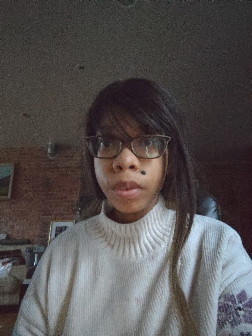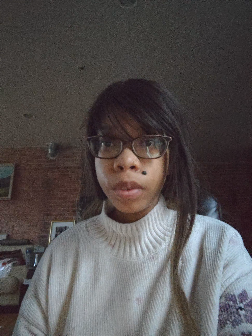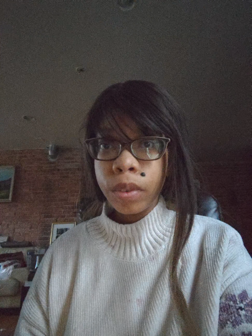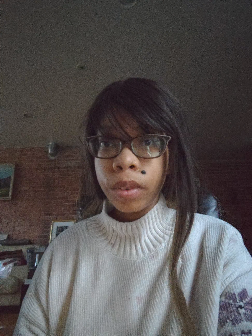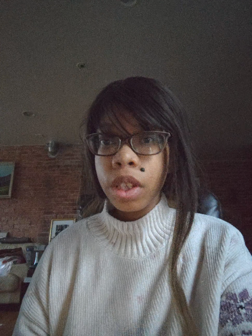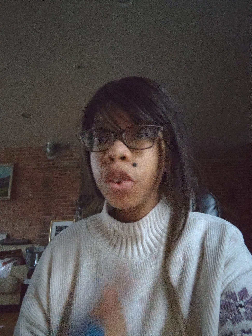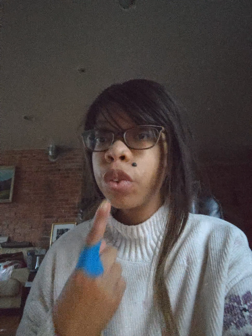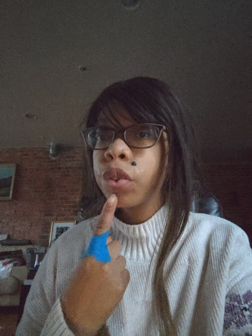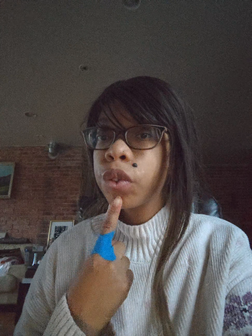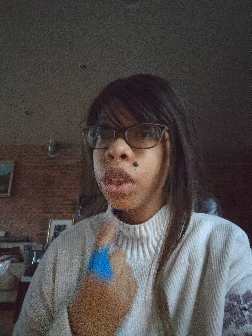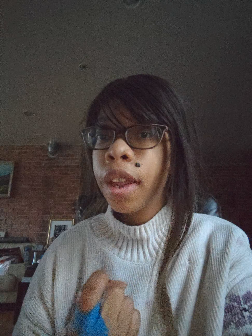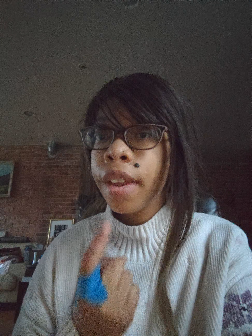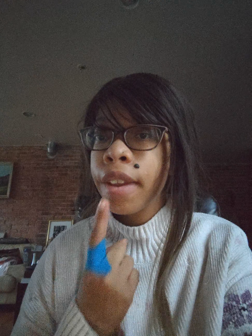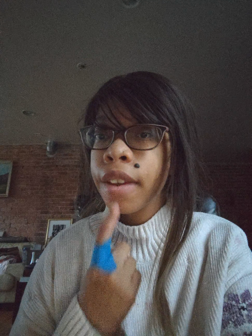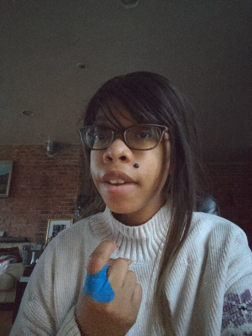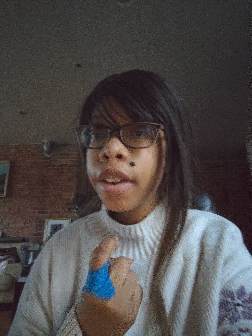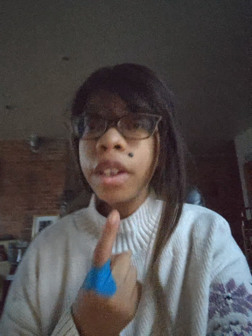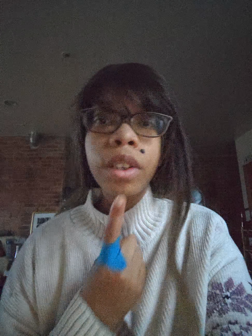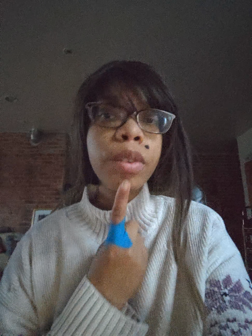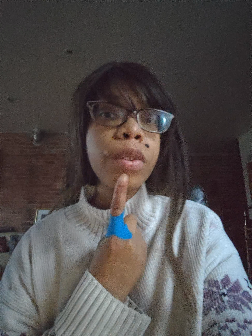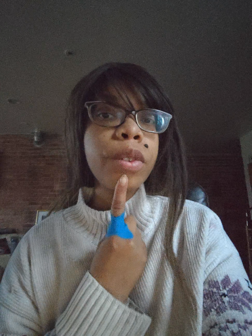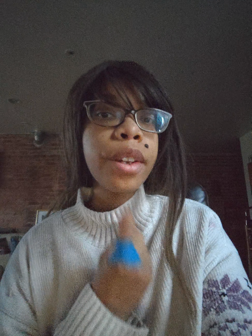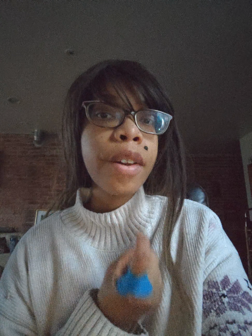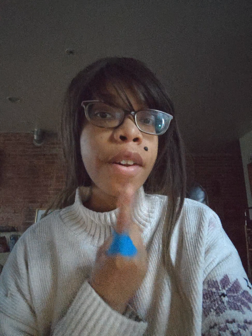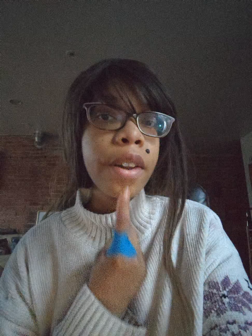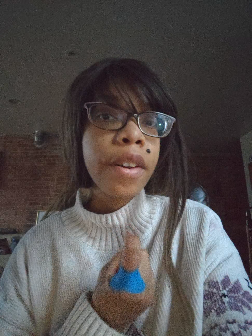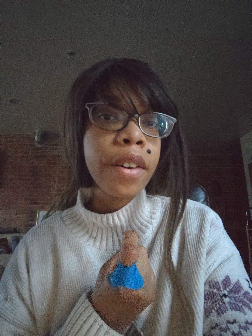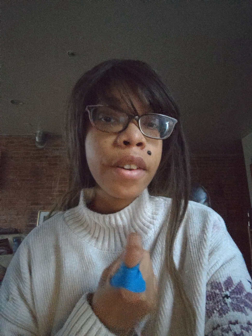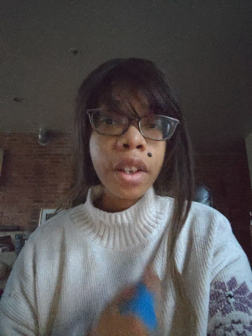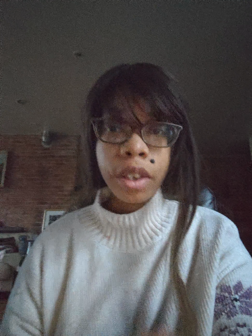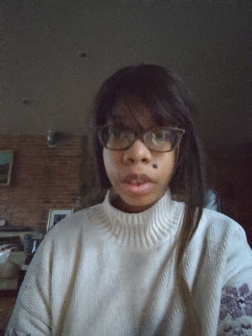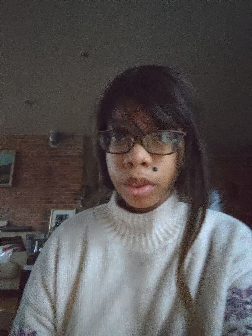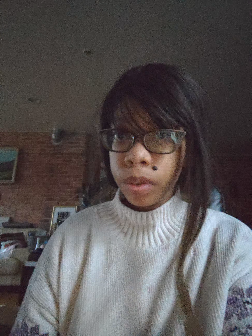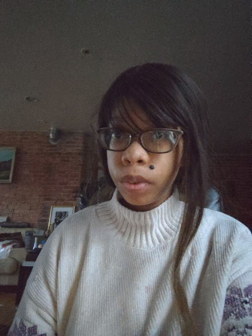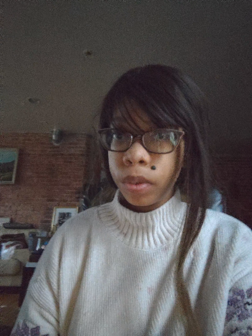red